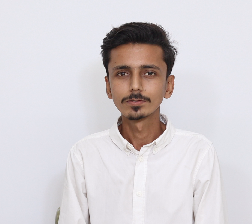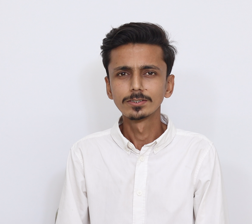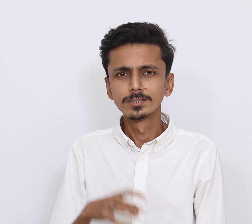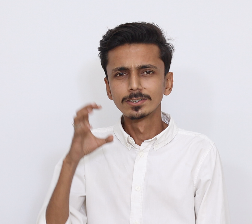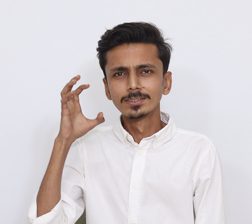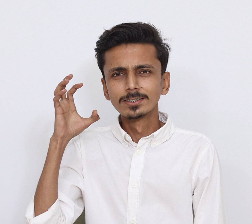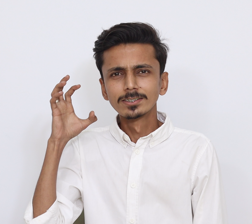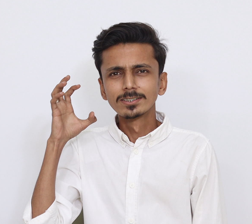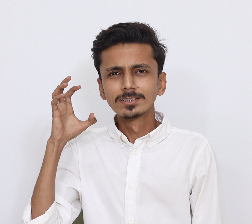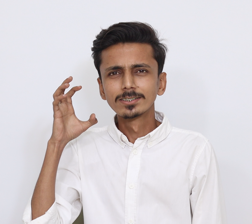stiff